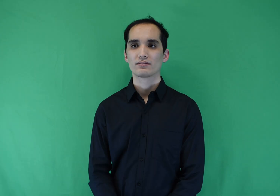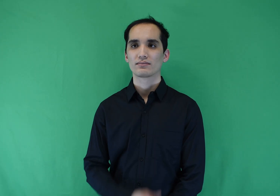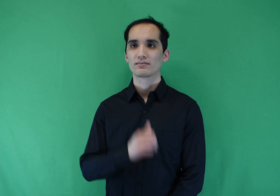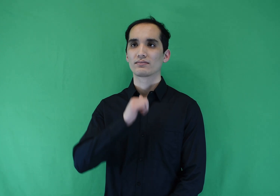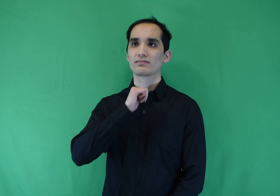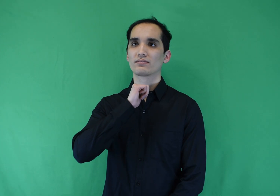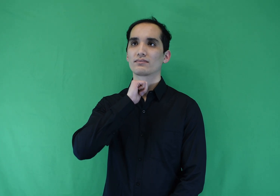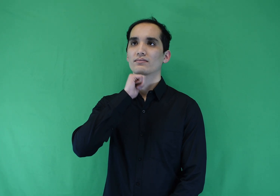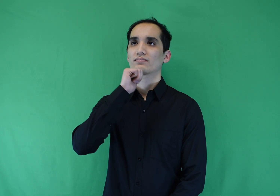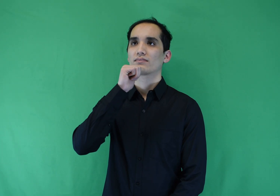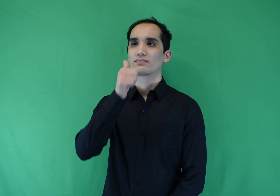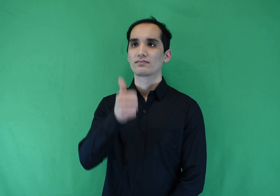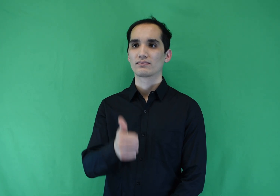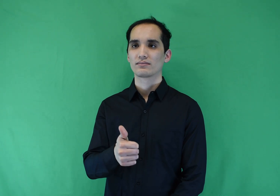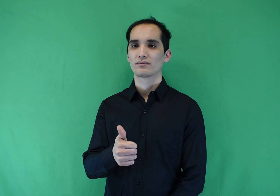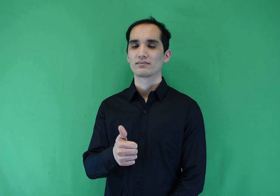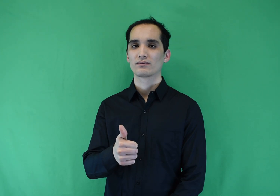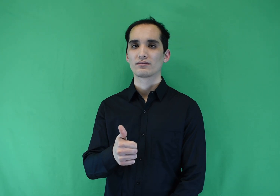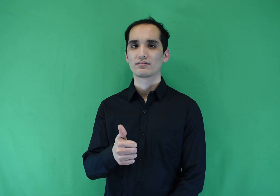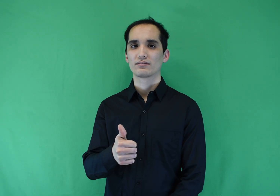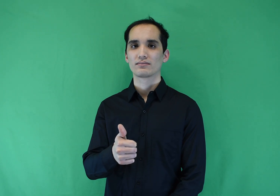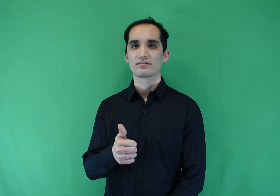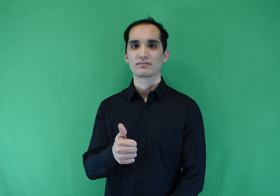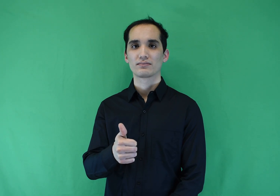nada